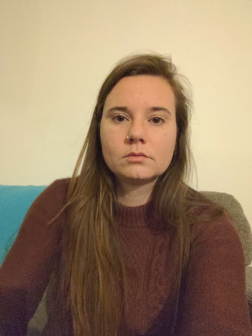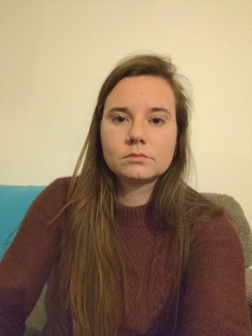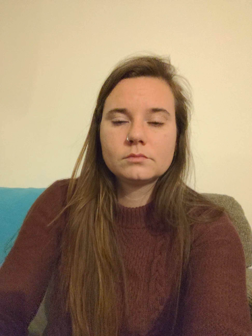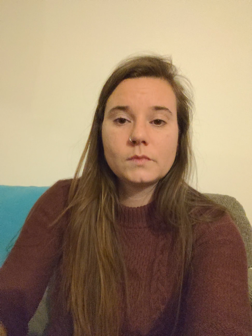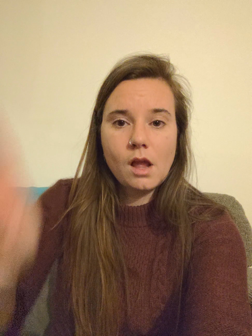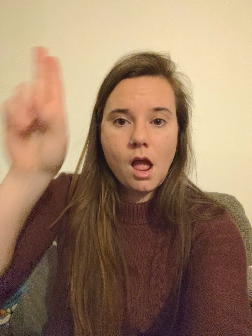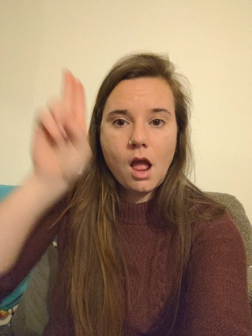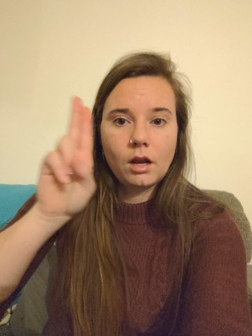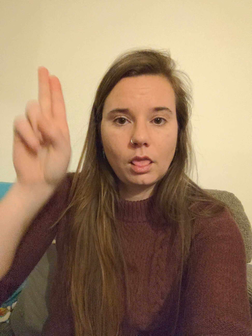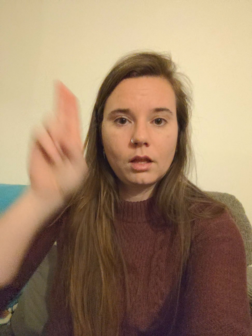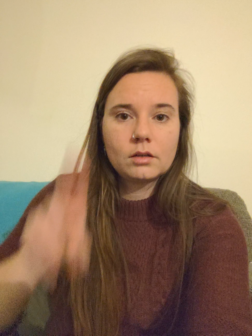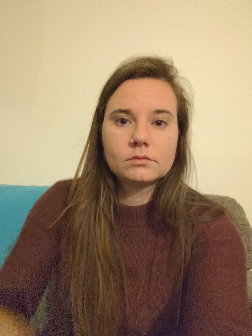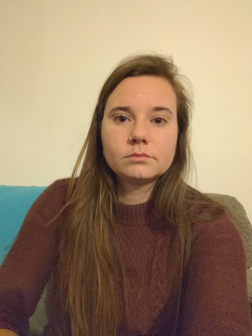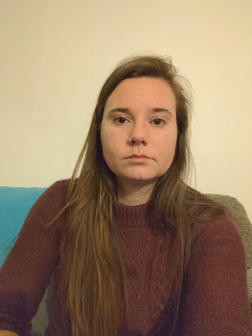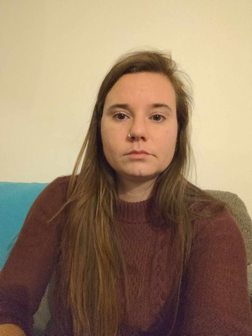uncle